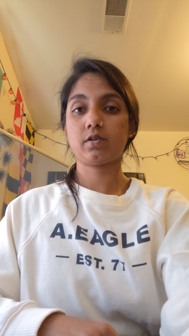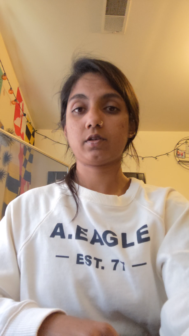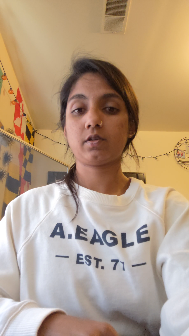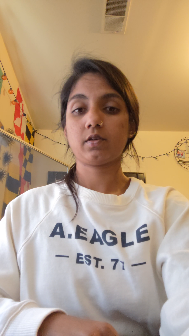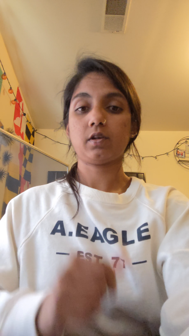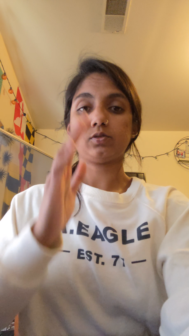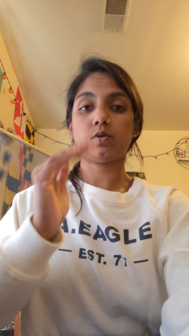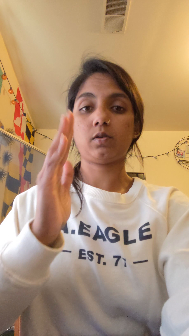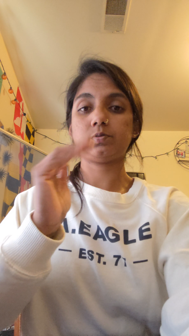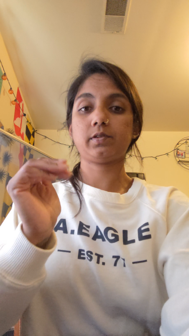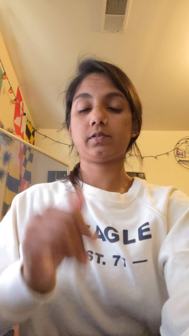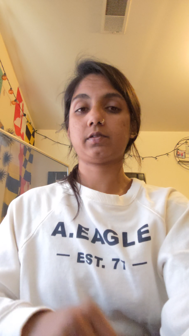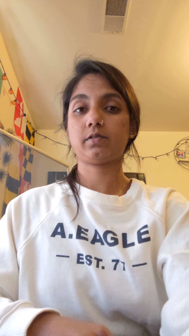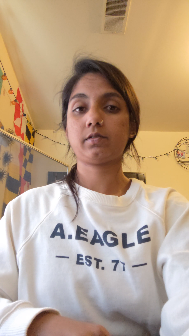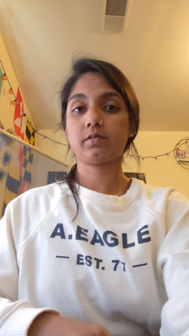downtown